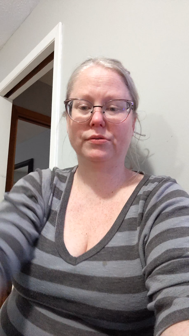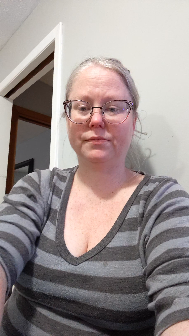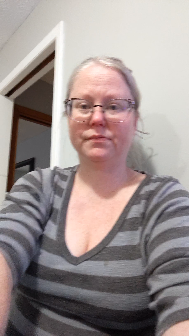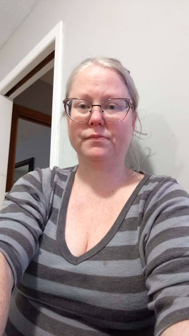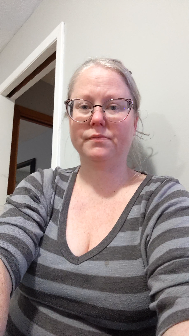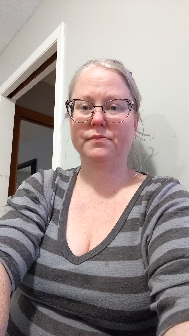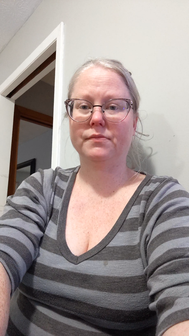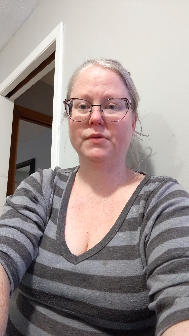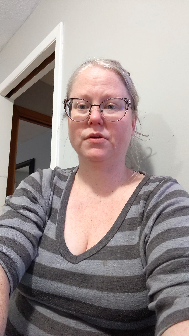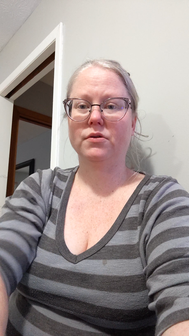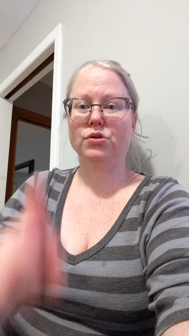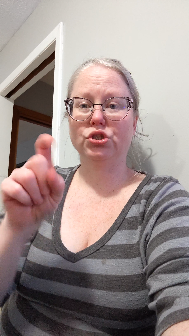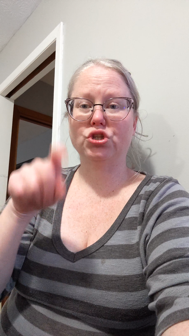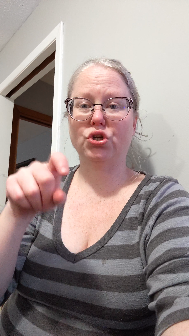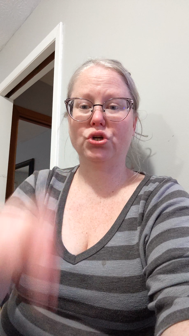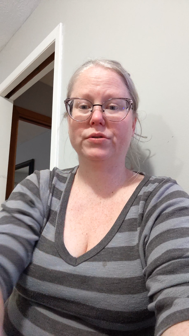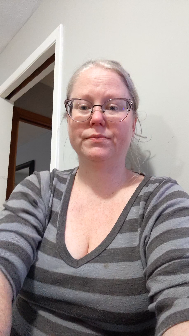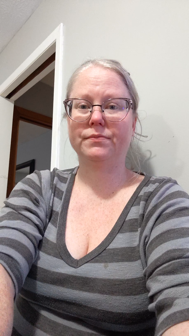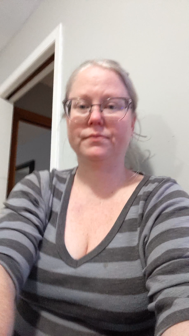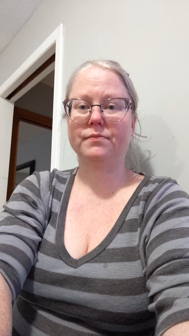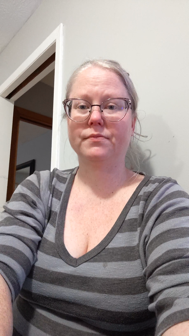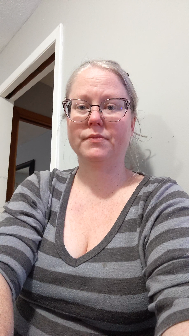should